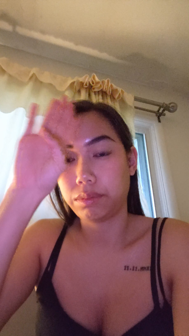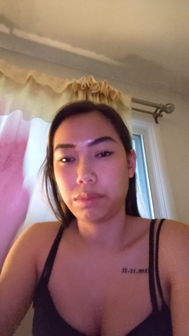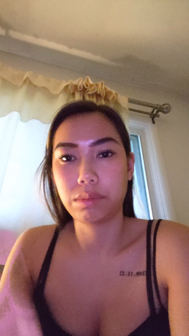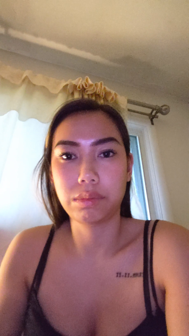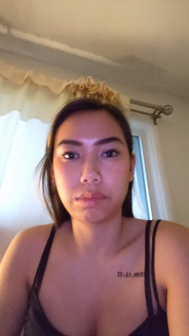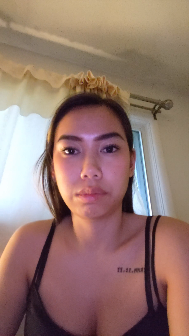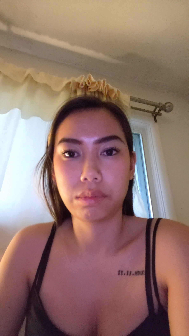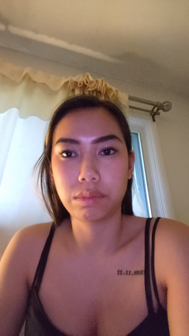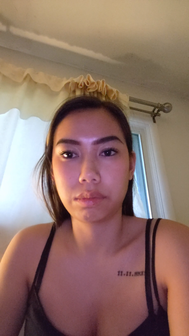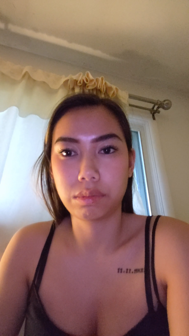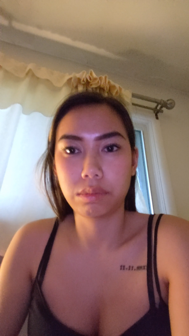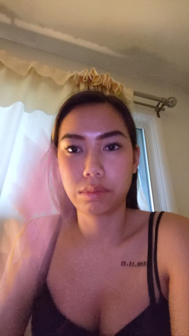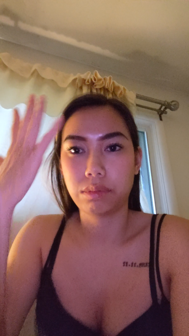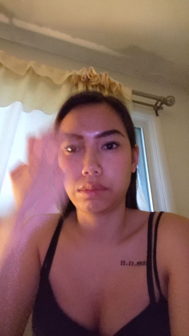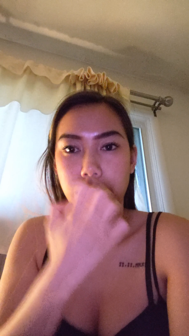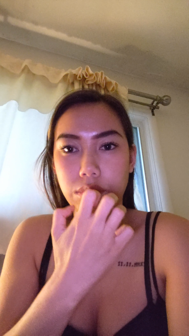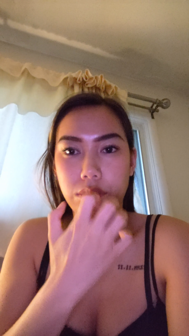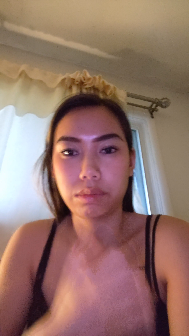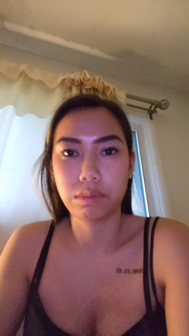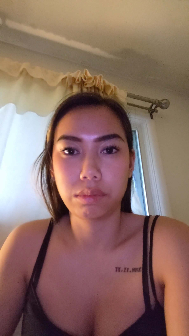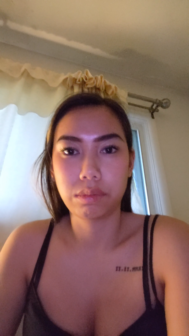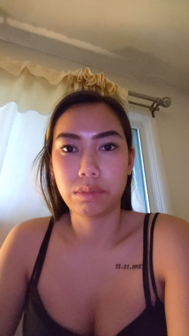dark